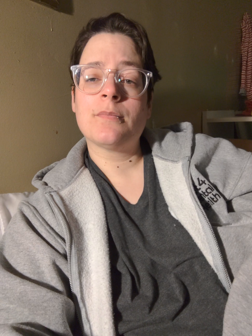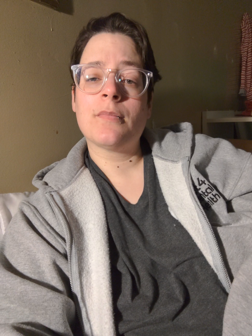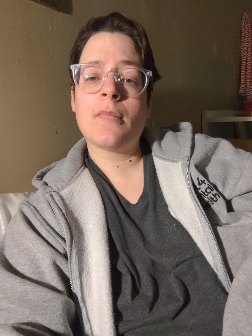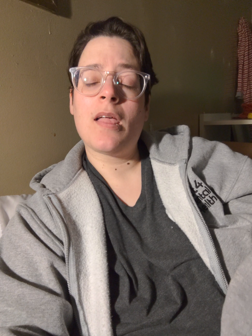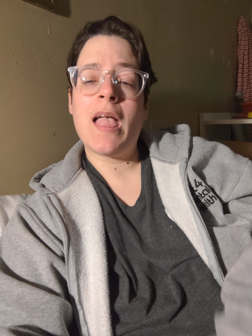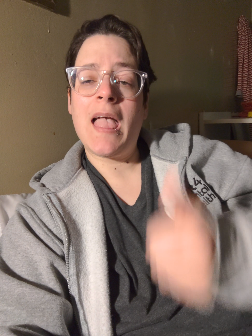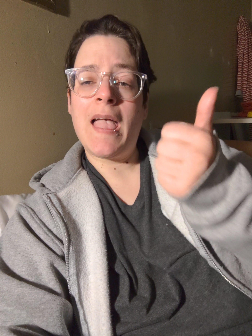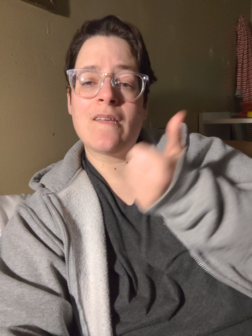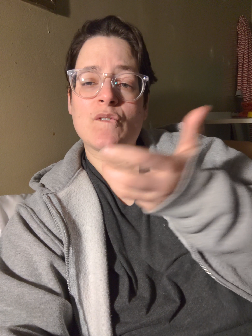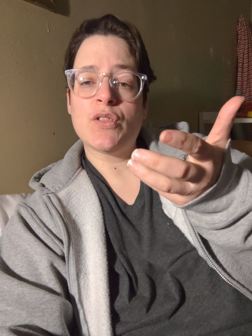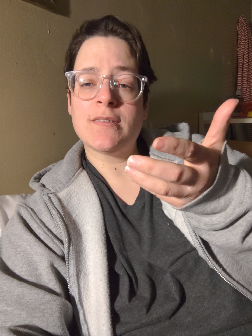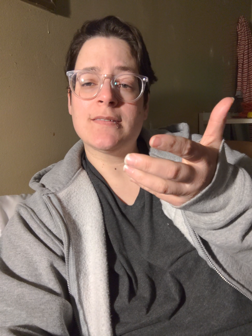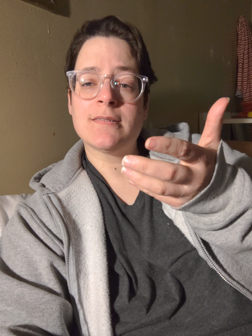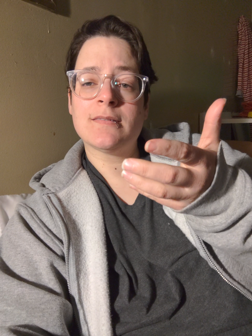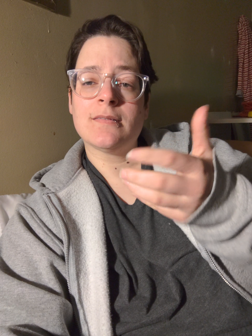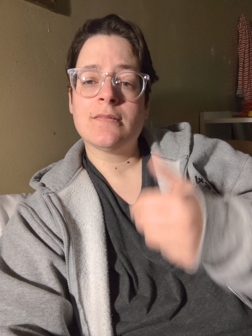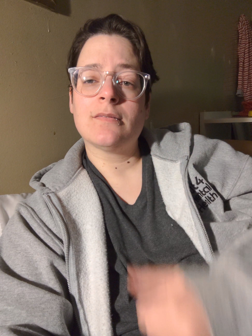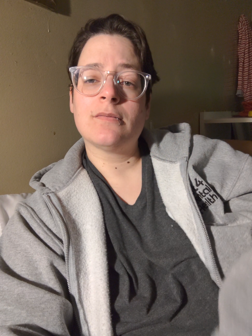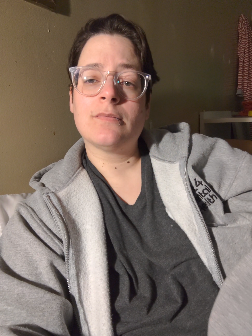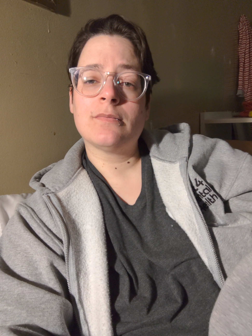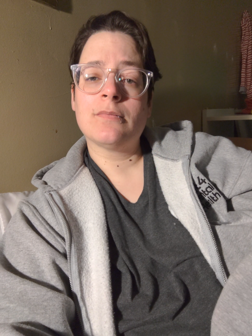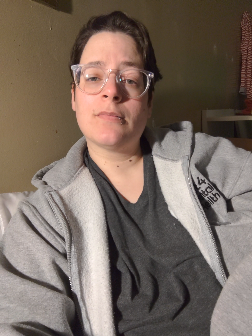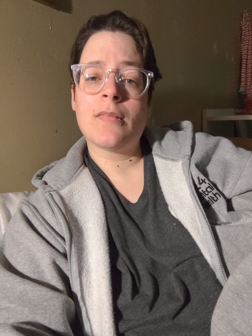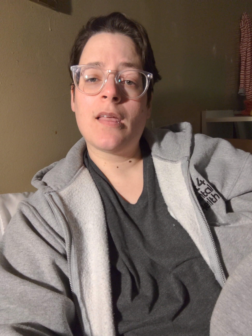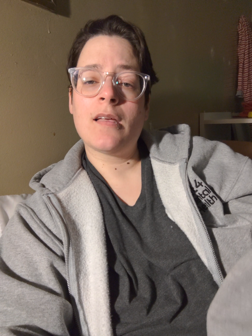every